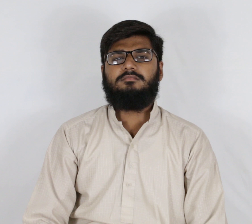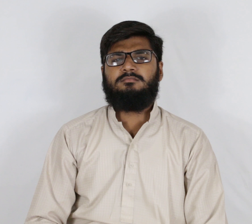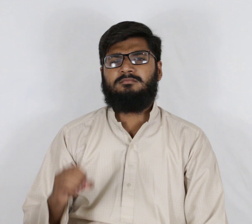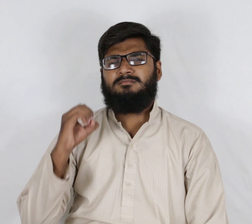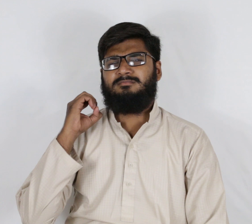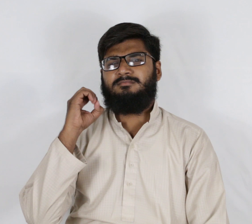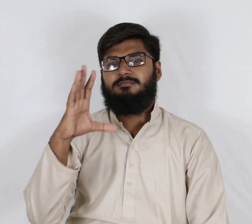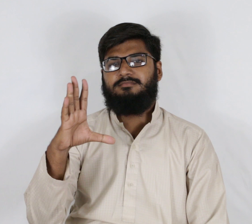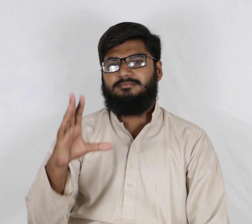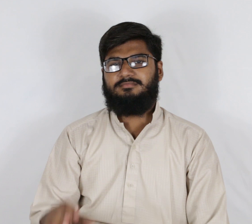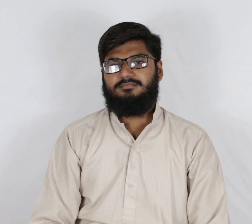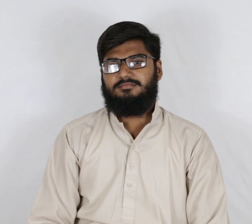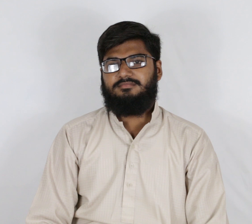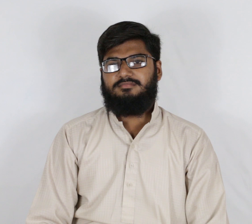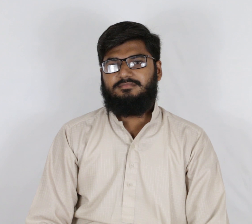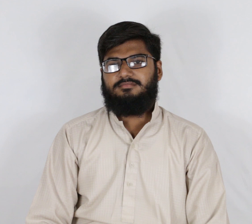bad